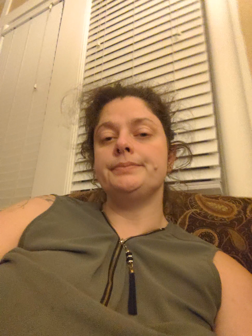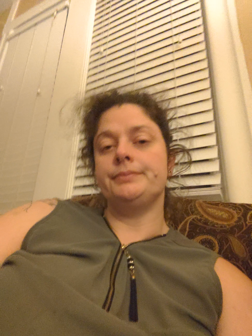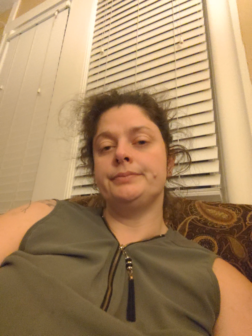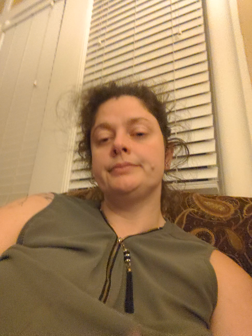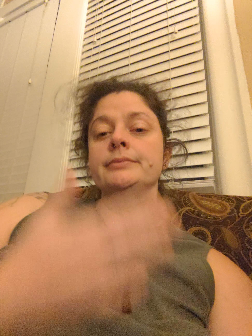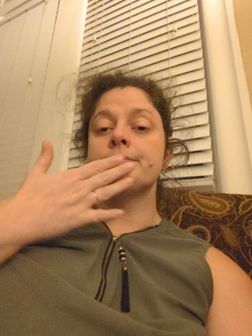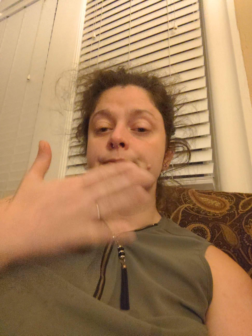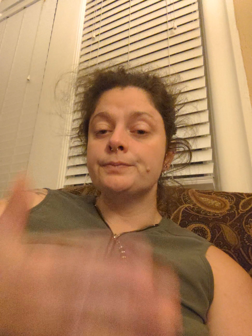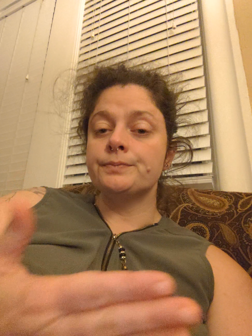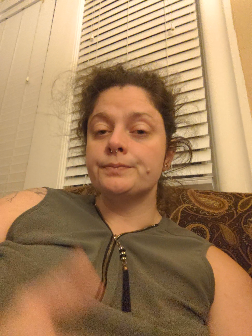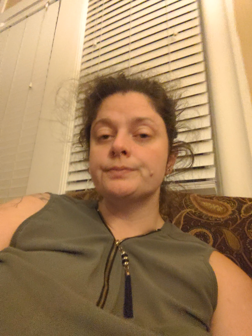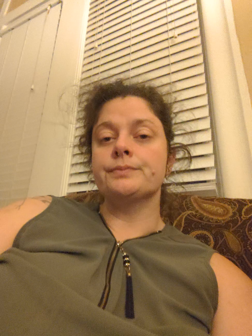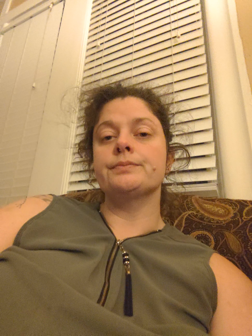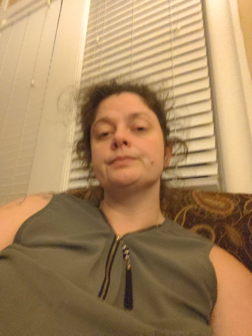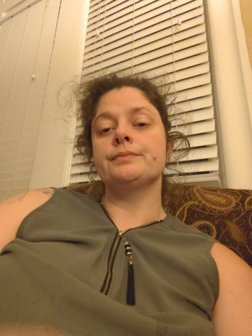thank you